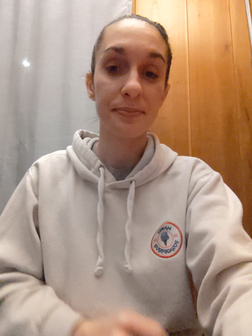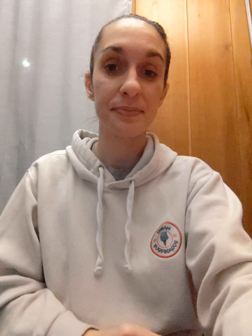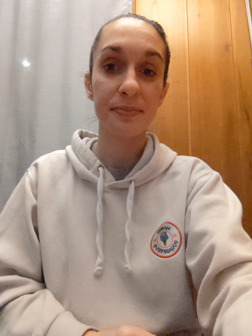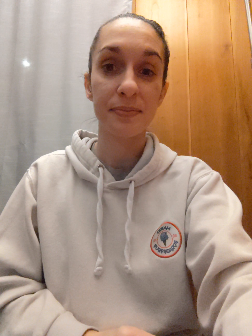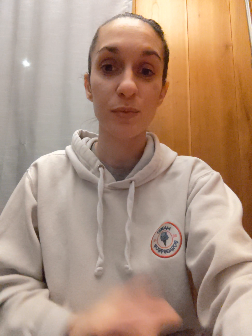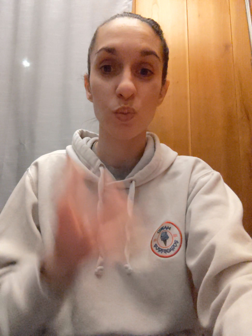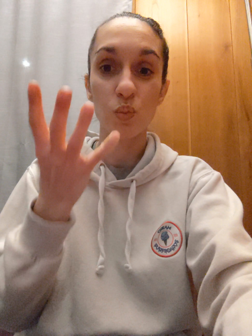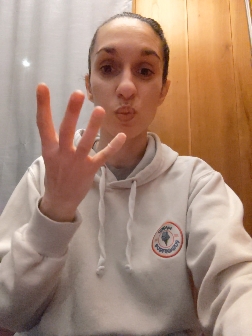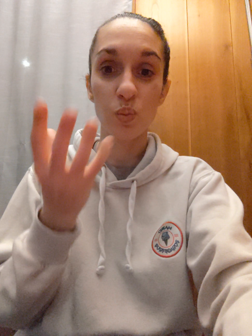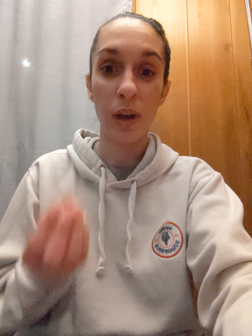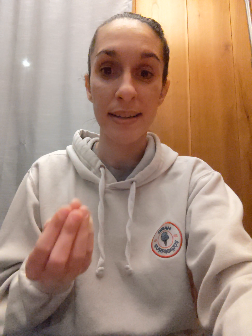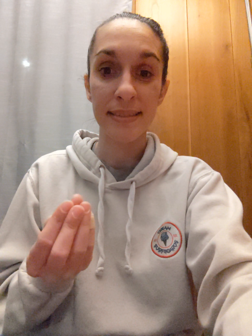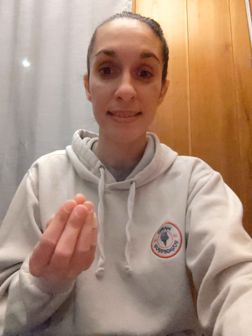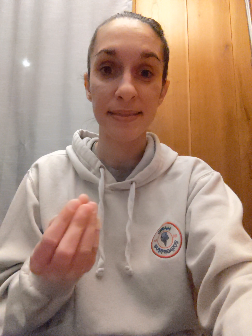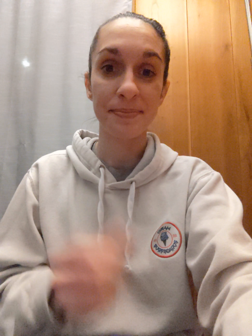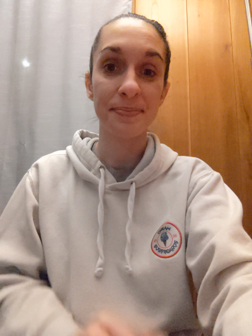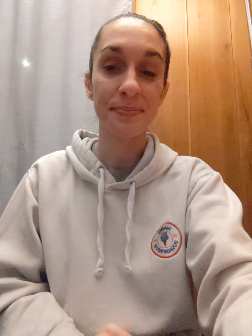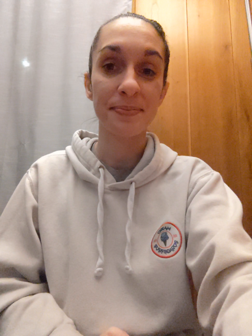wet